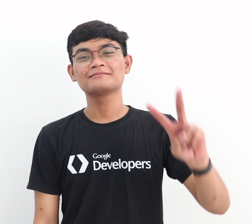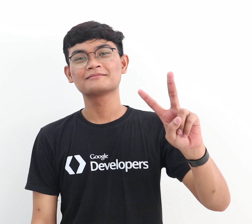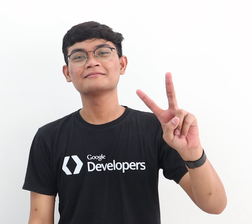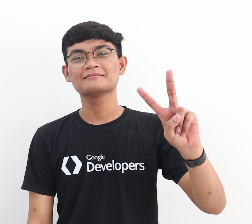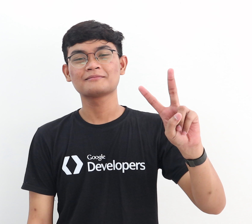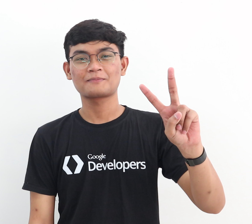V